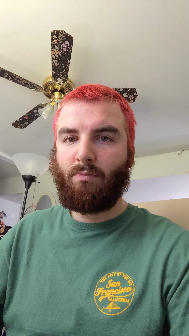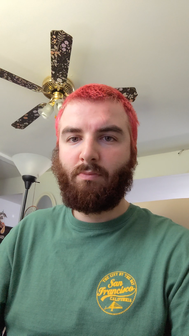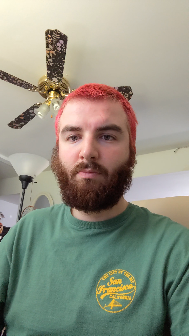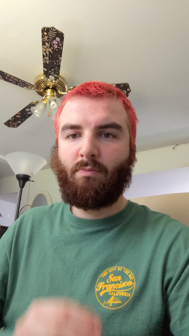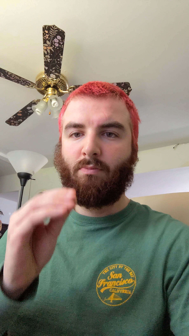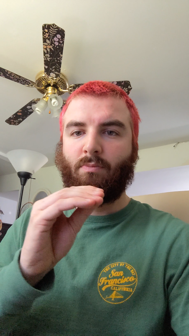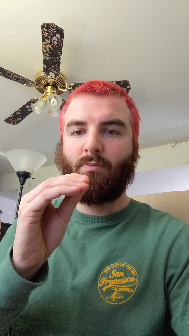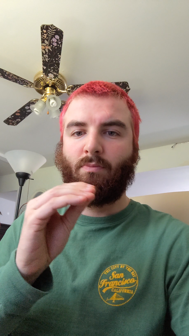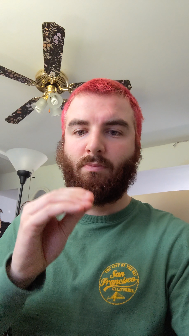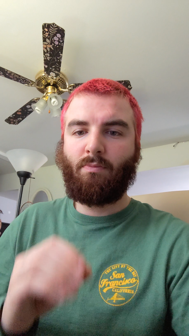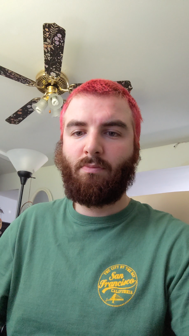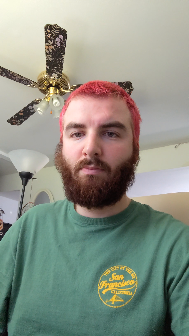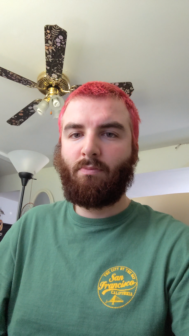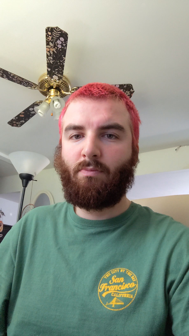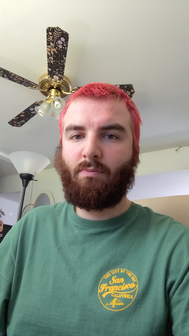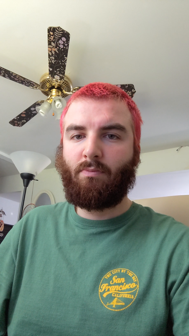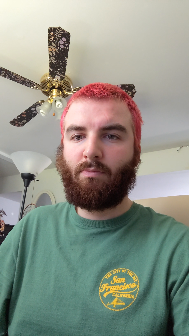more